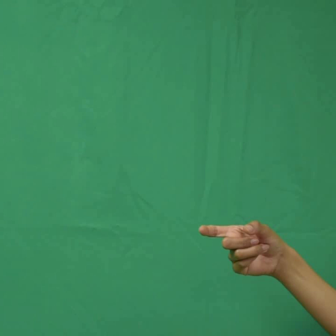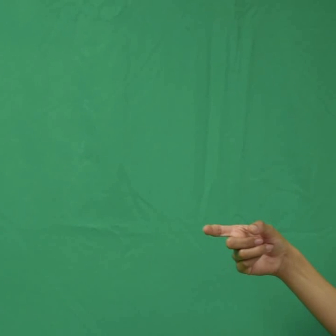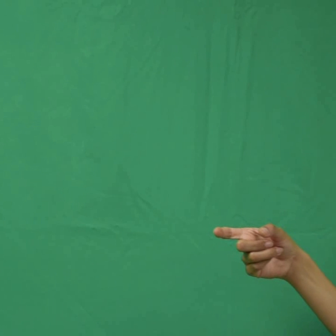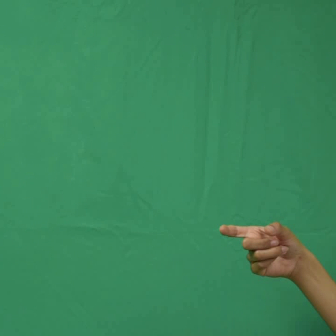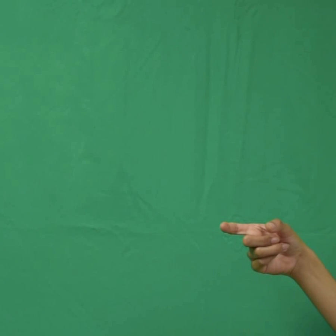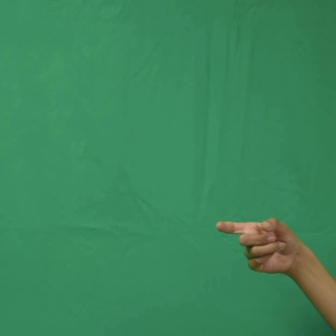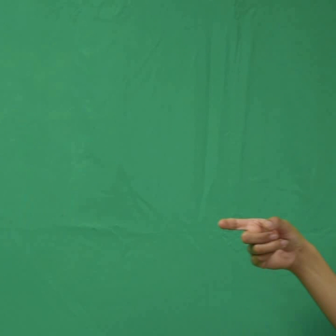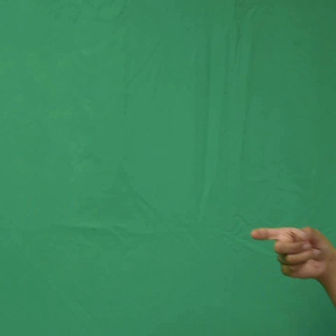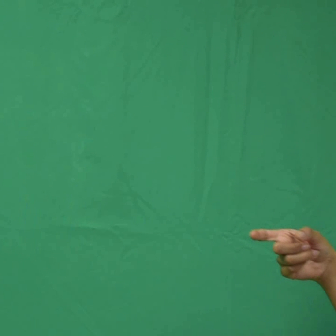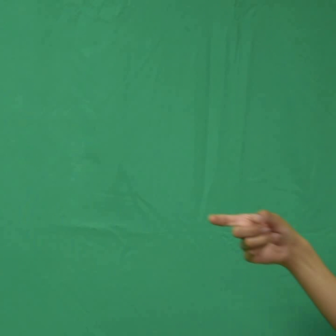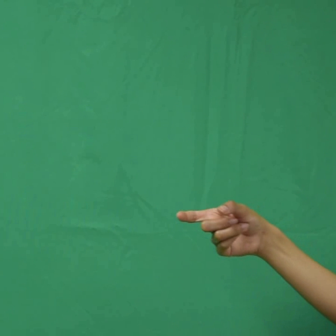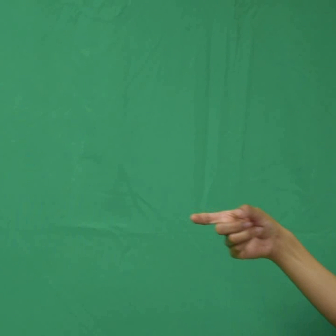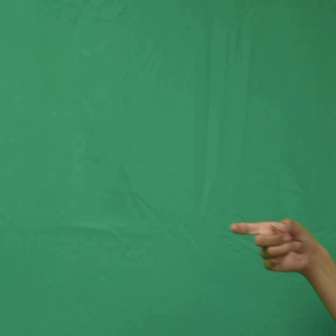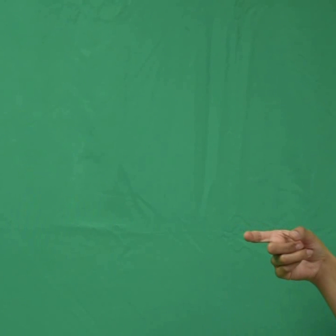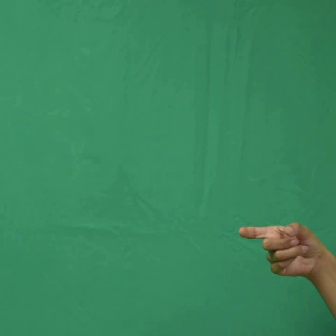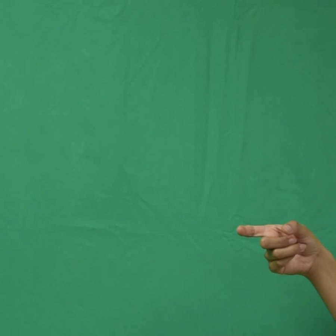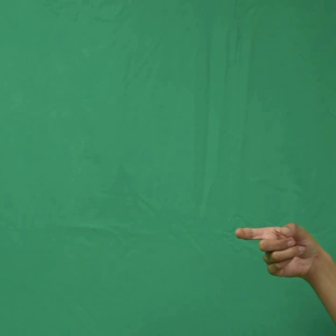X